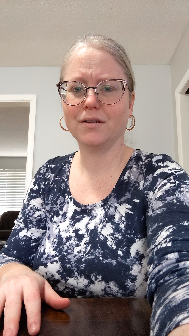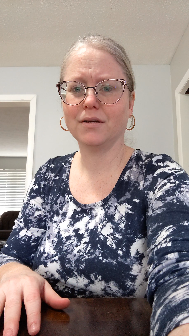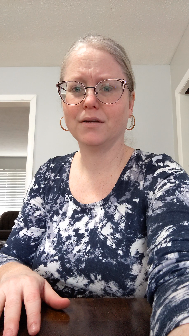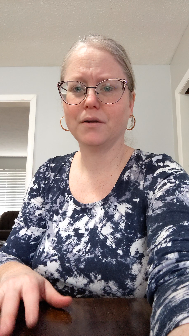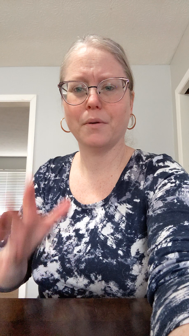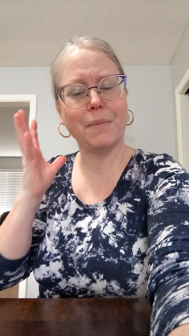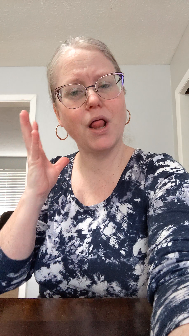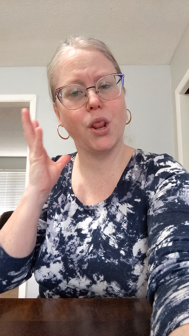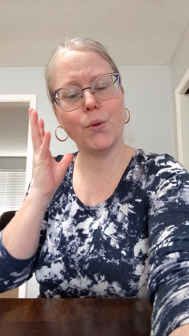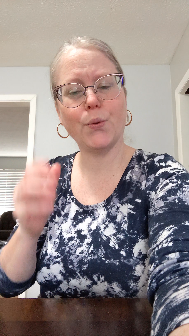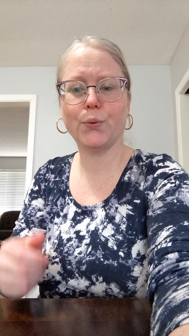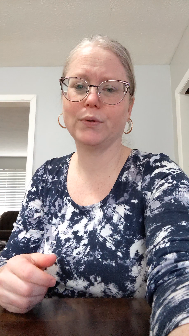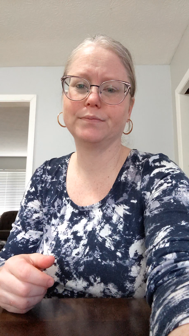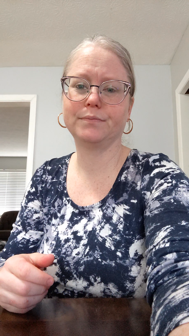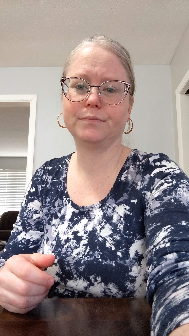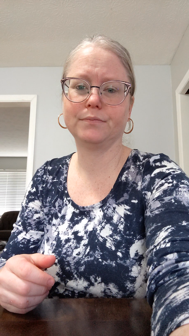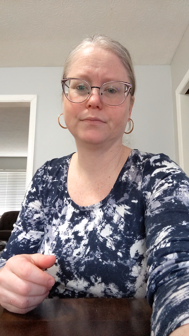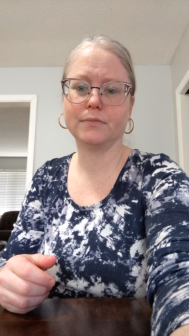pillow